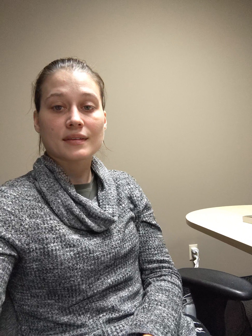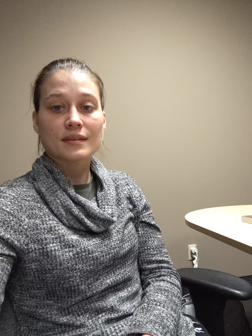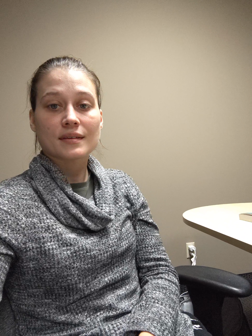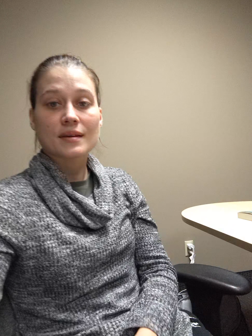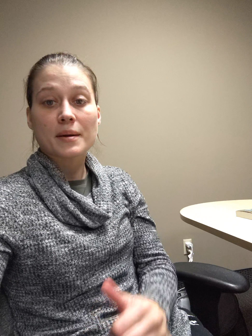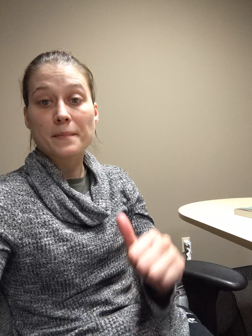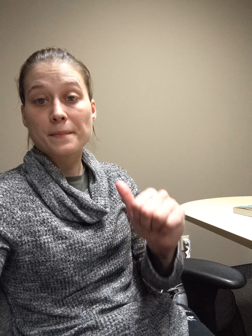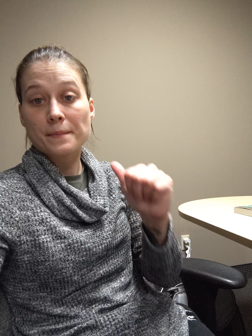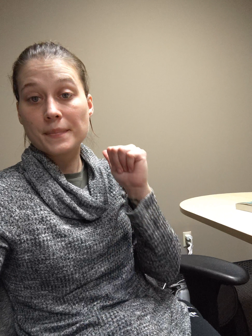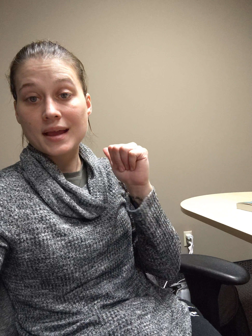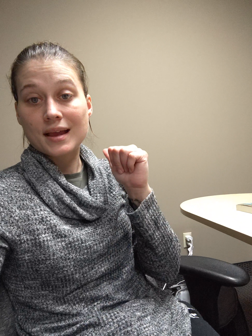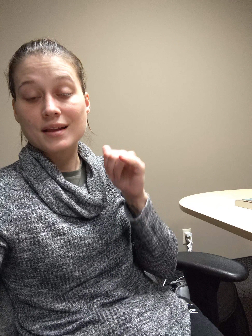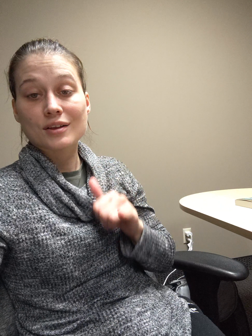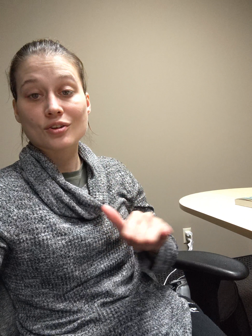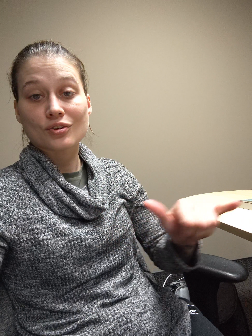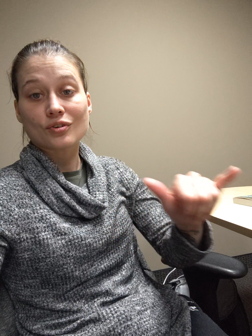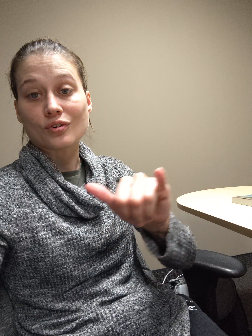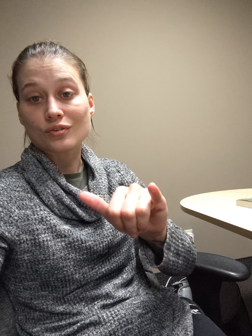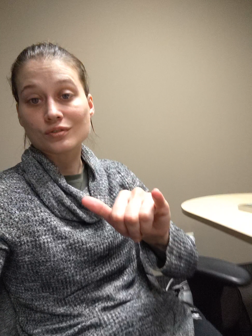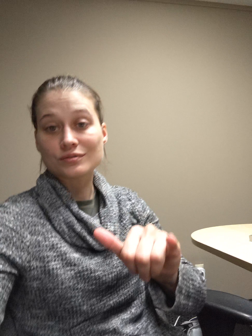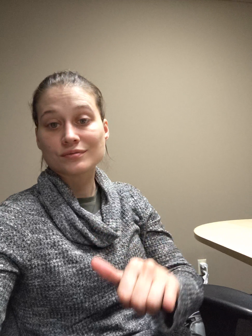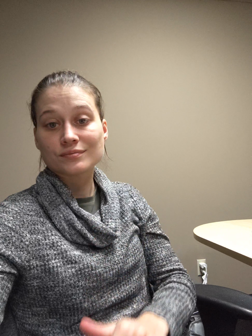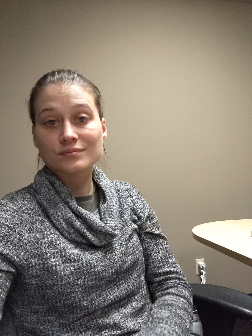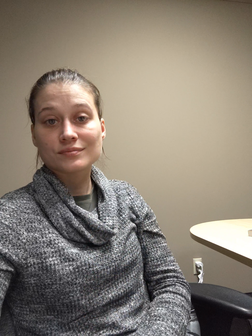backyard